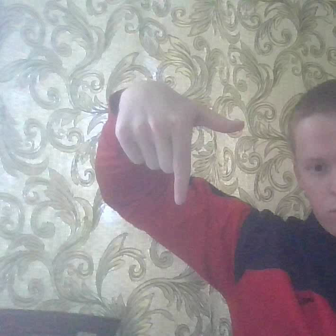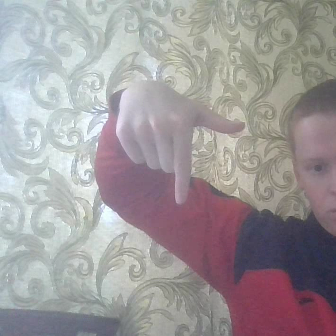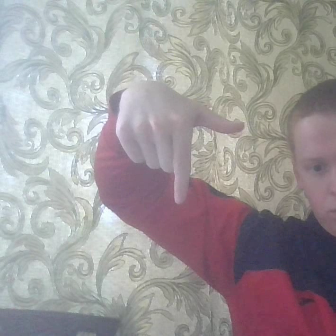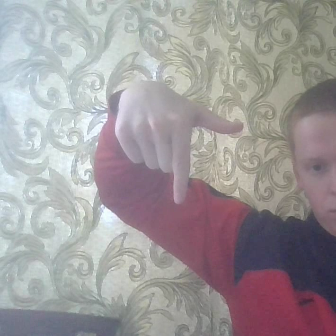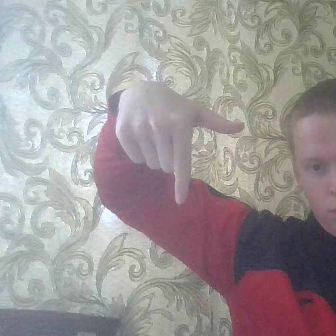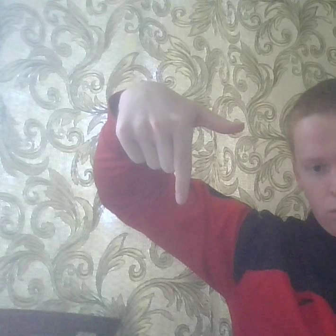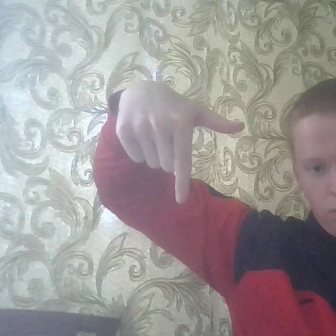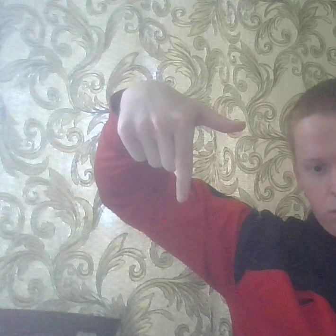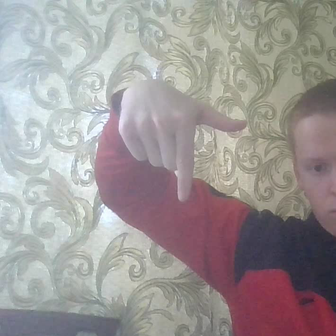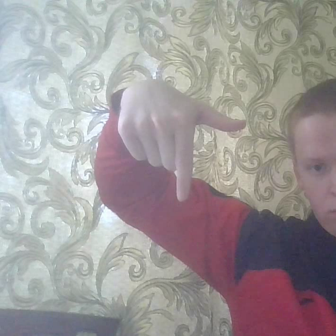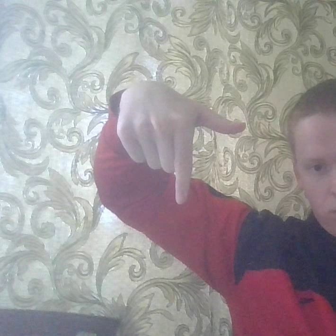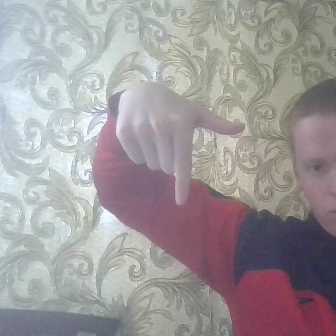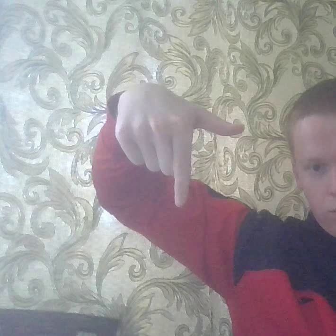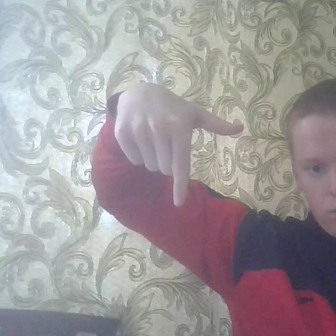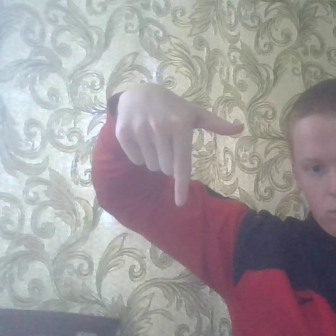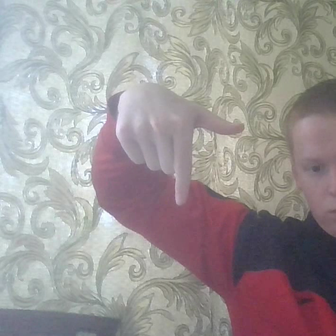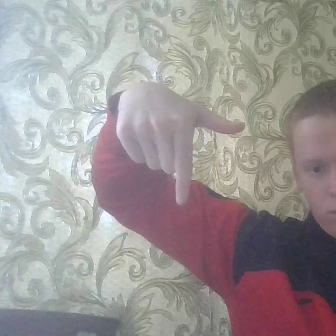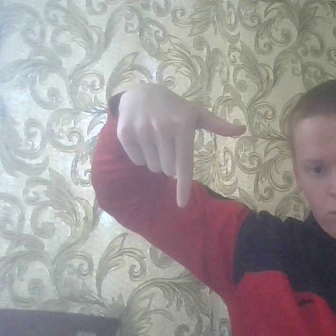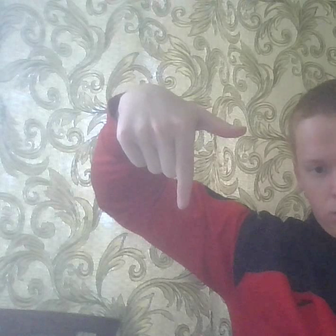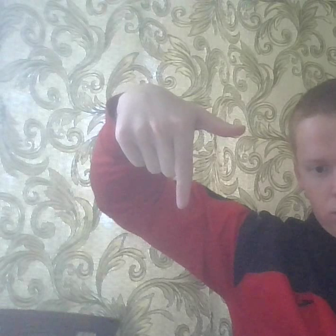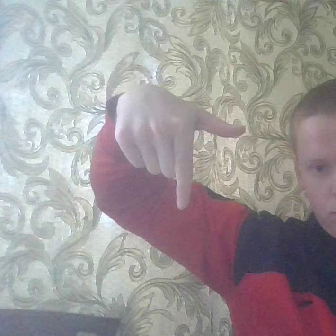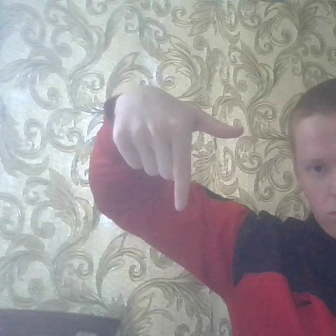Г